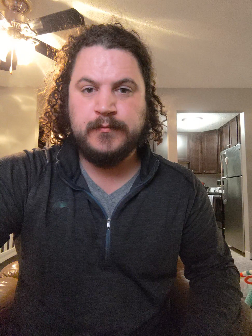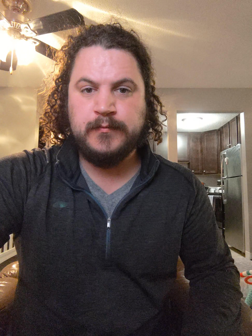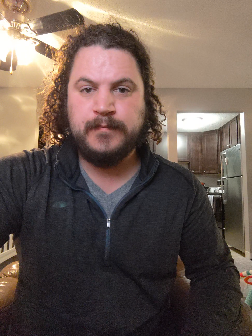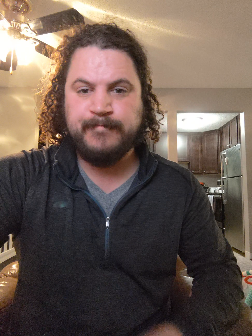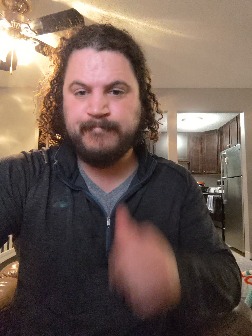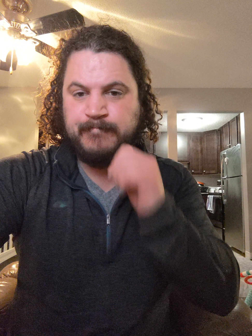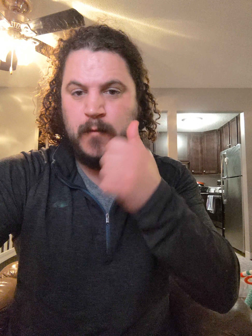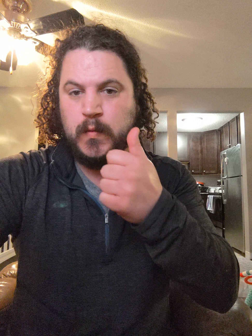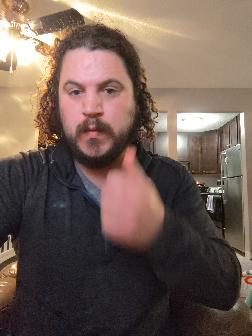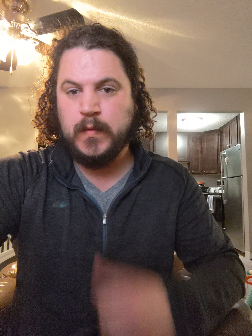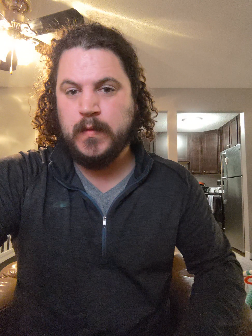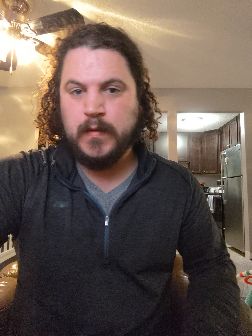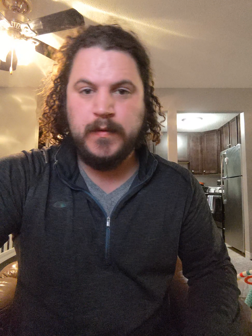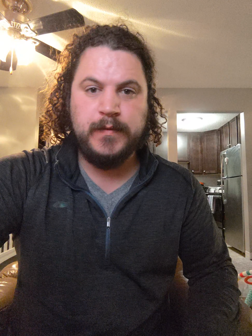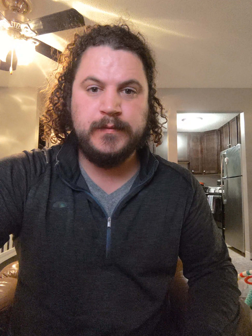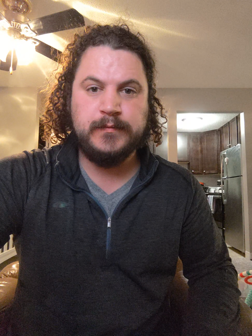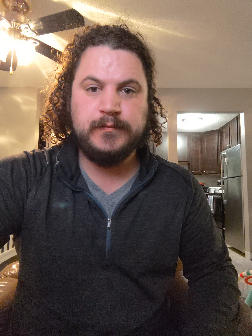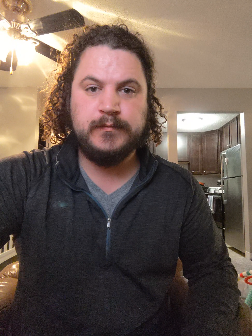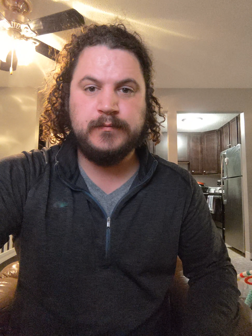tomorrow